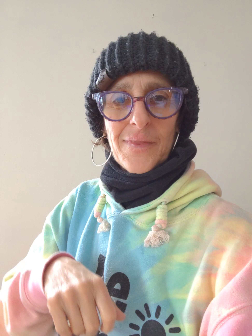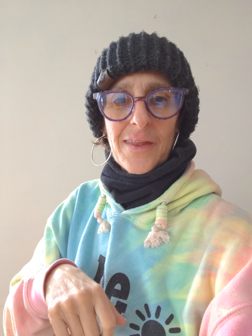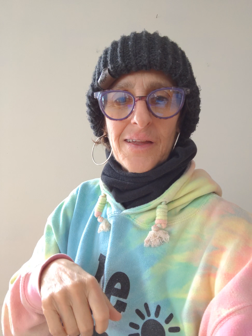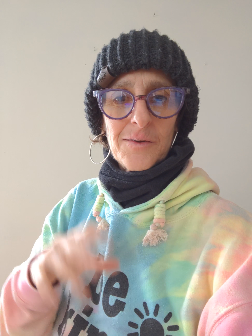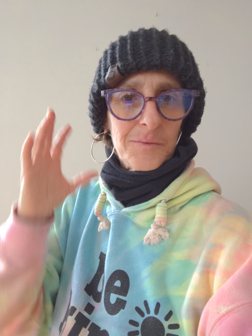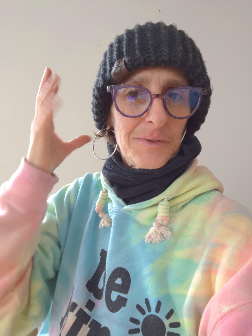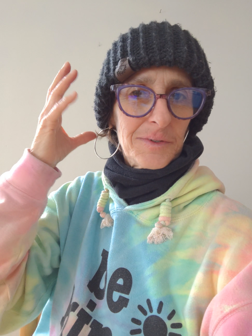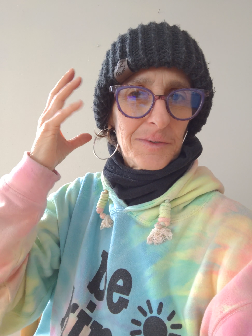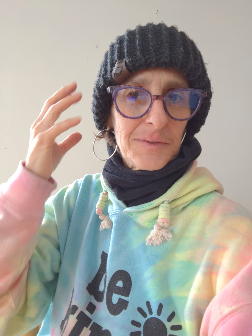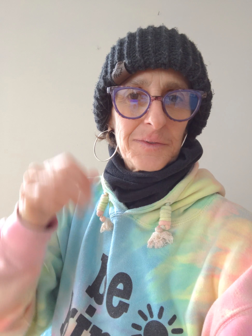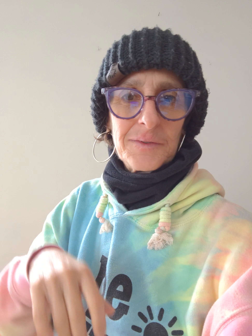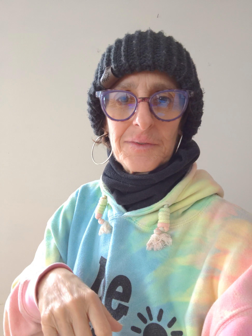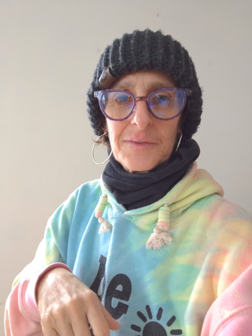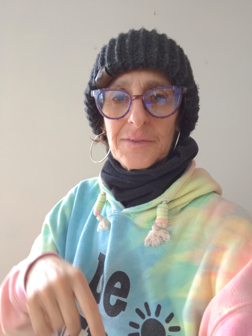radio